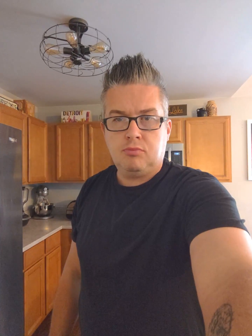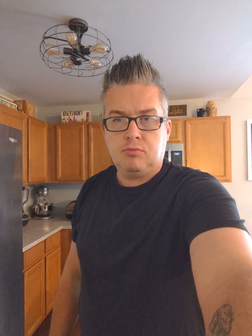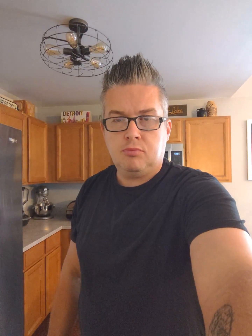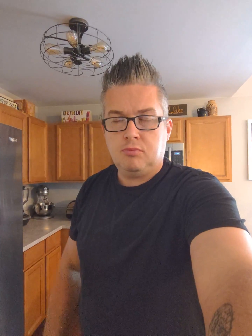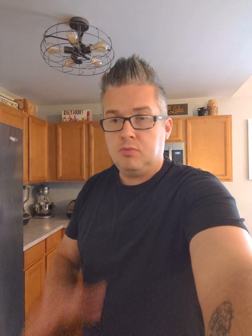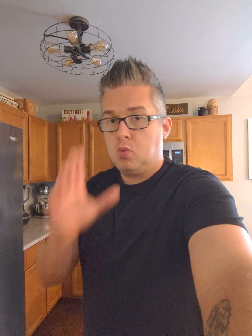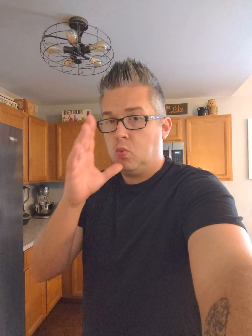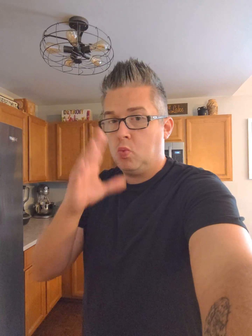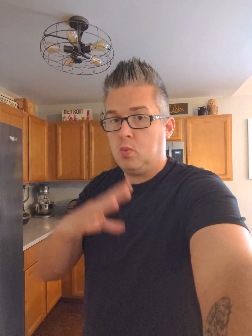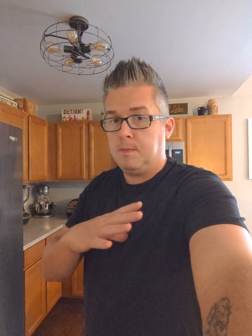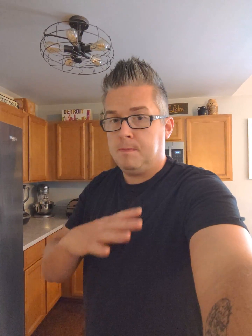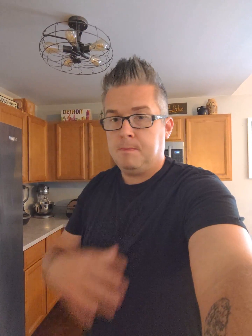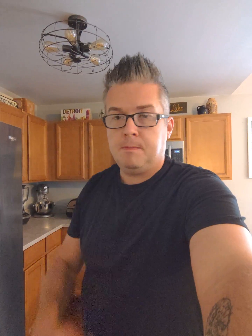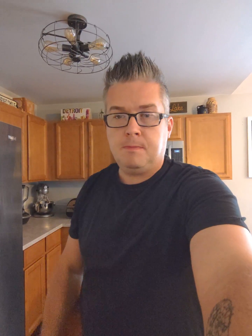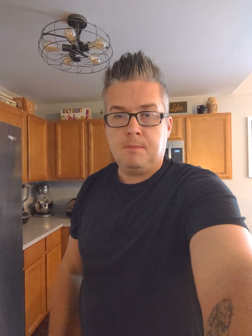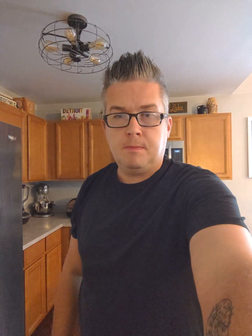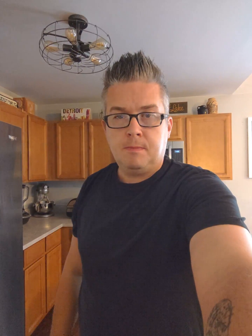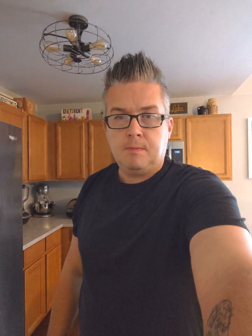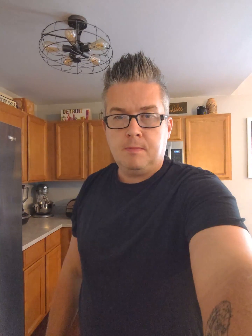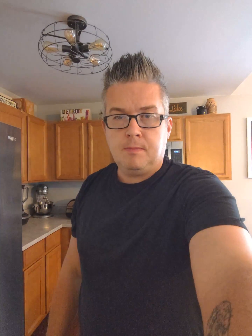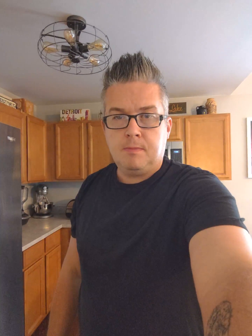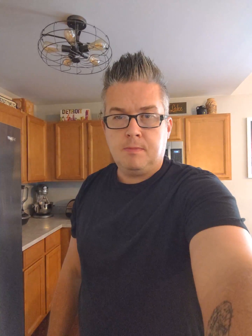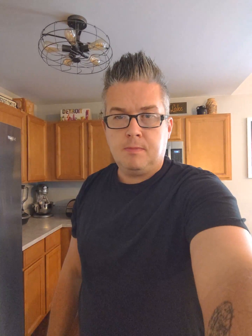lady